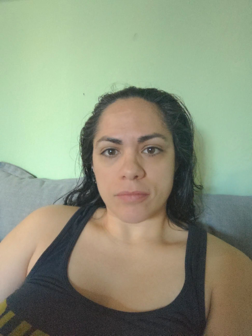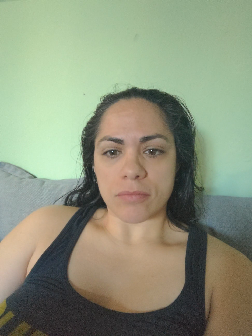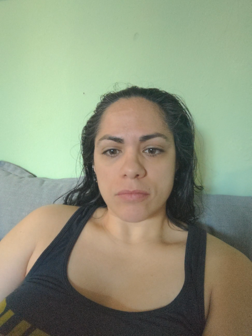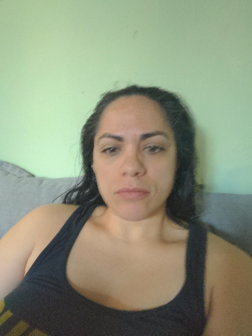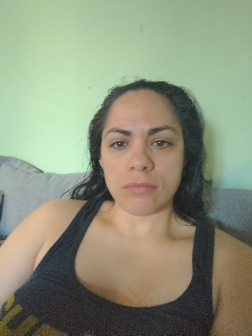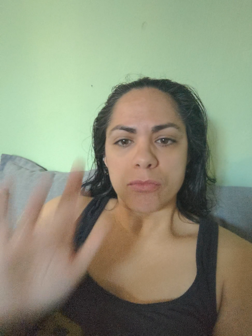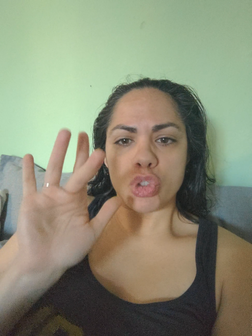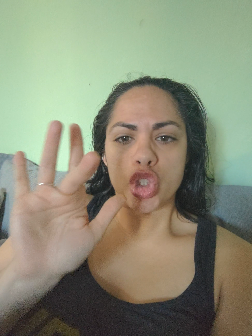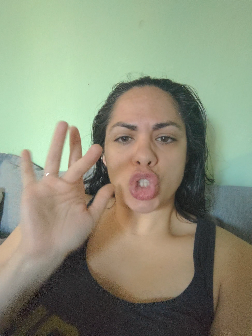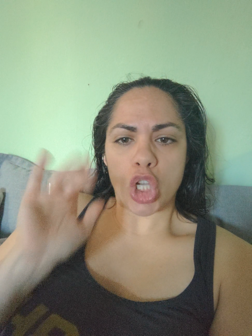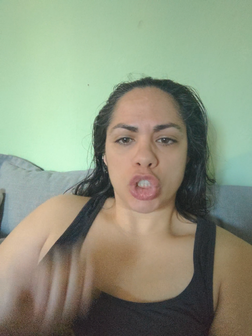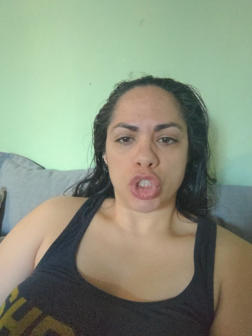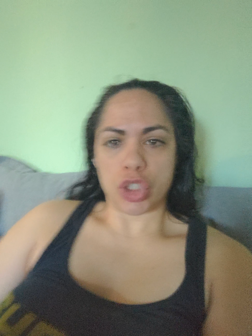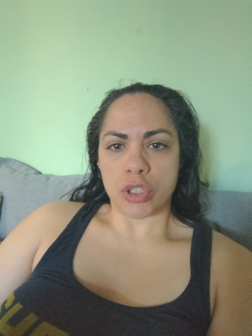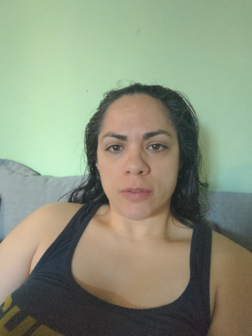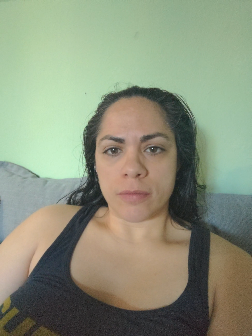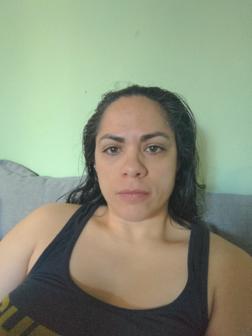touch